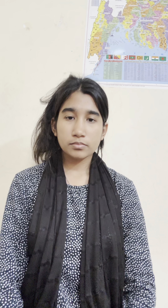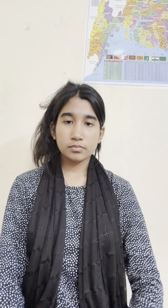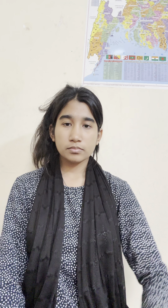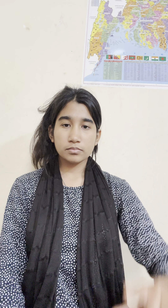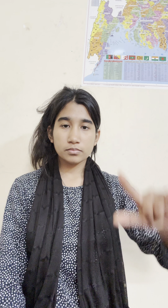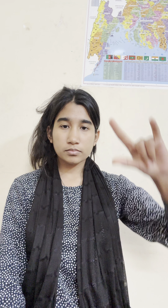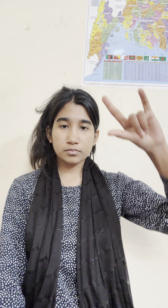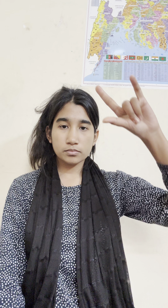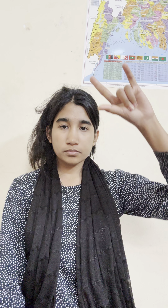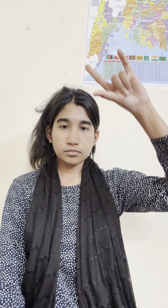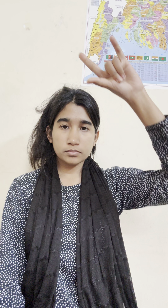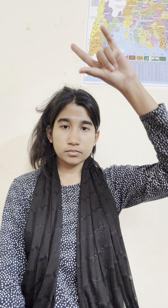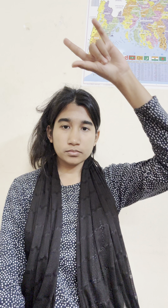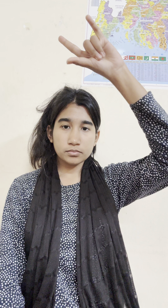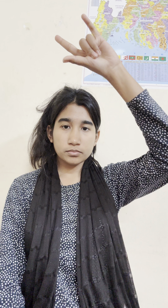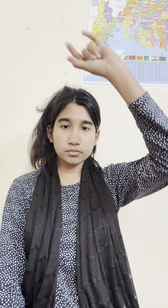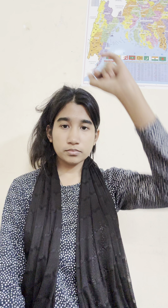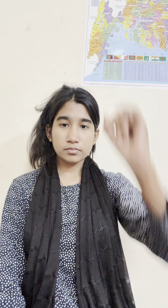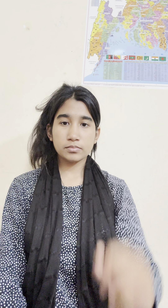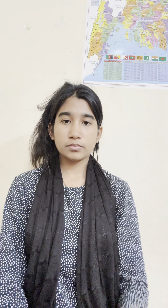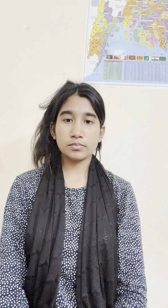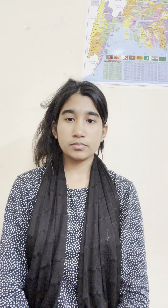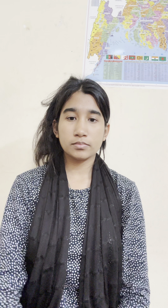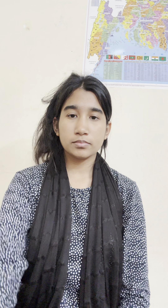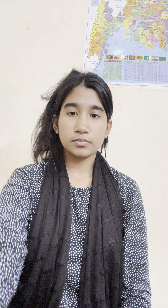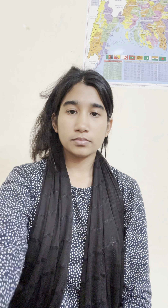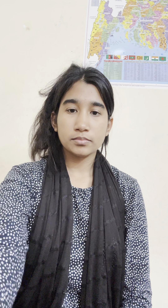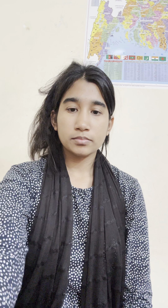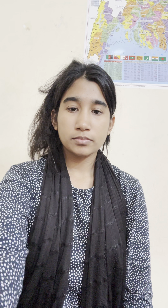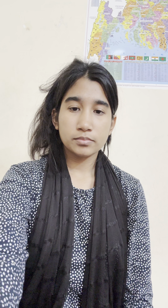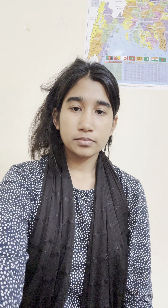বিমান